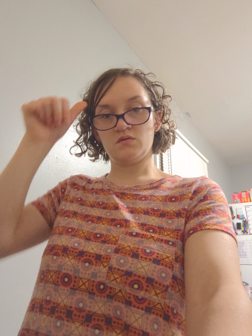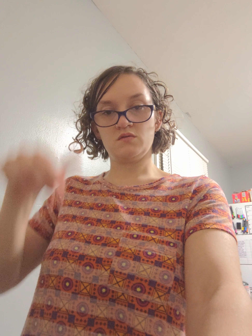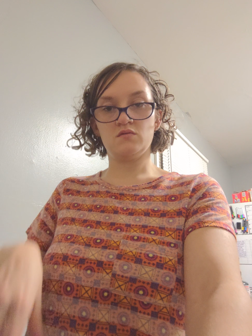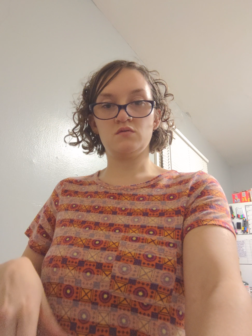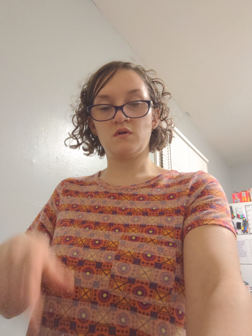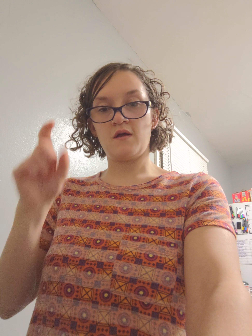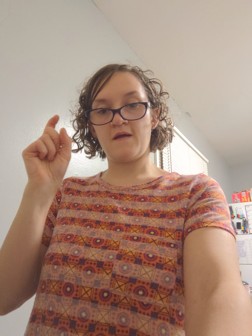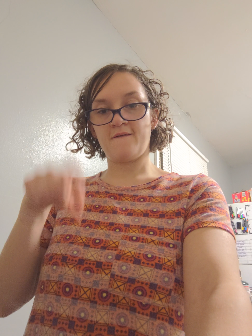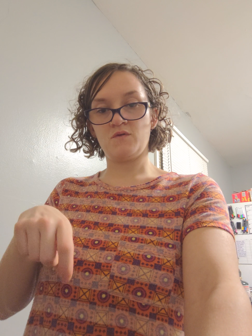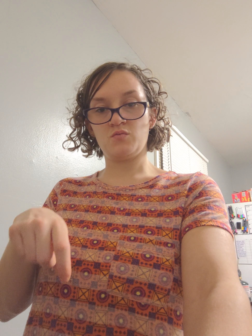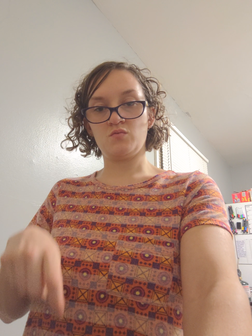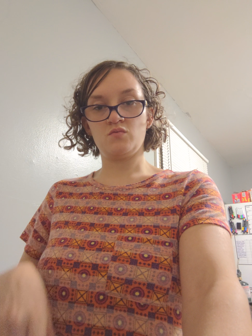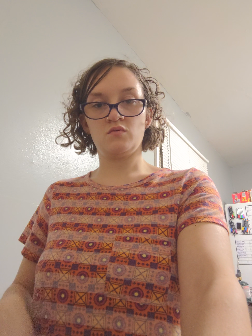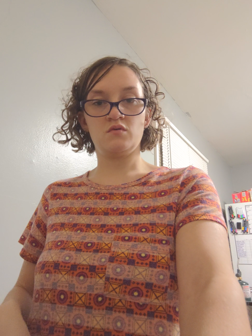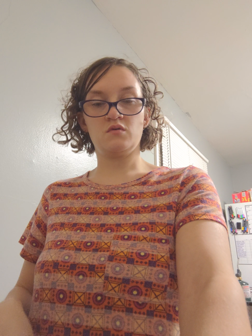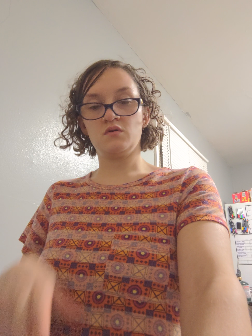have to